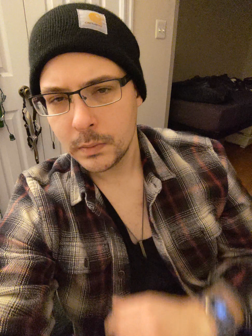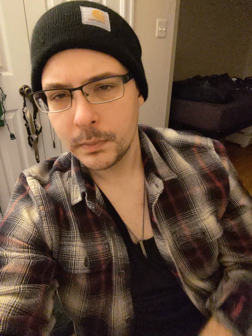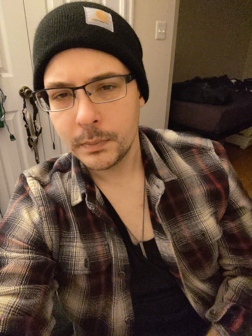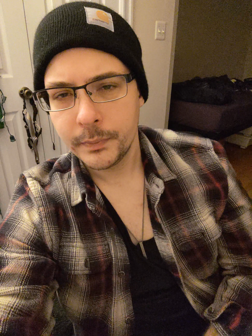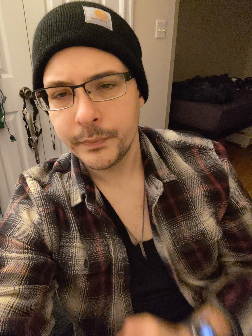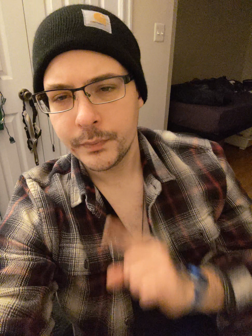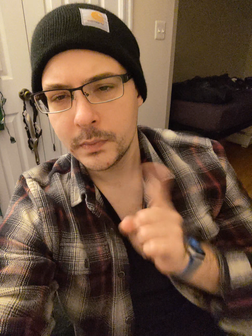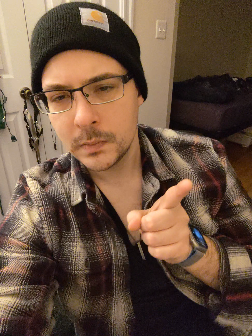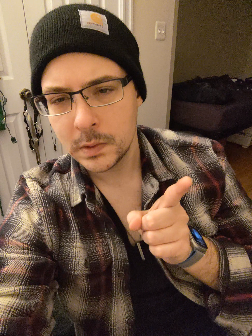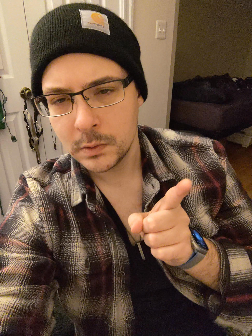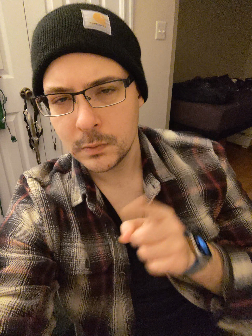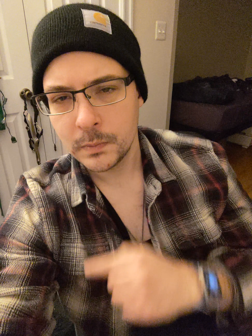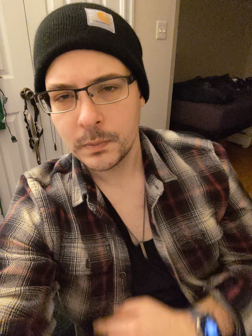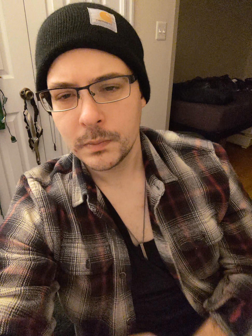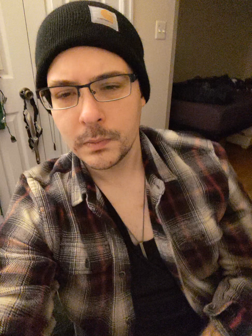he/she/it